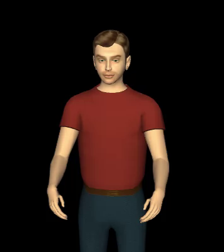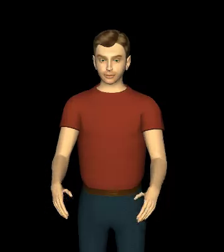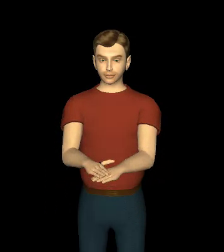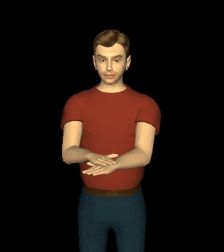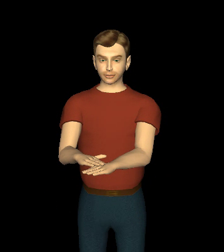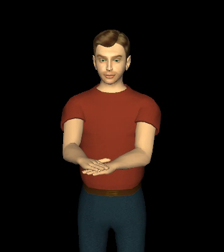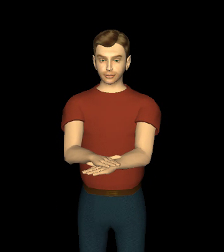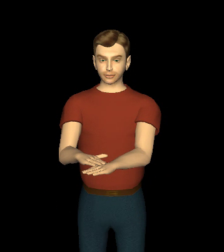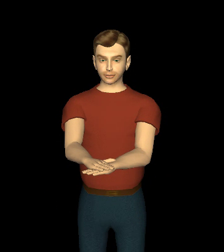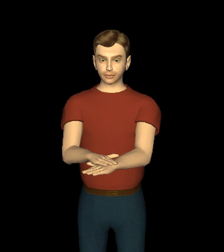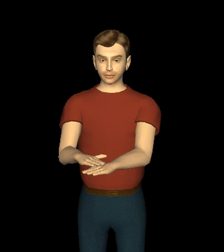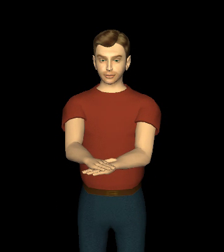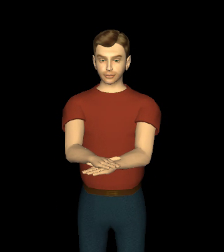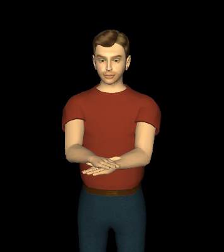مرهم